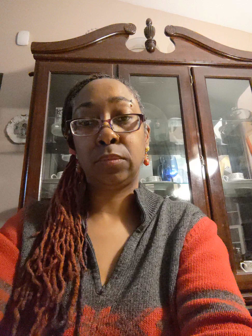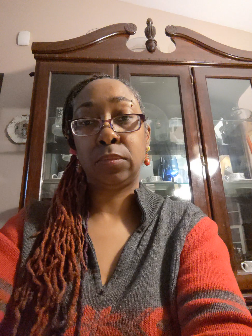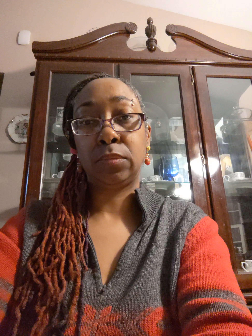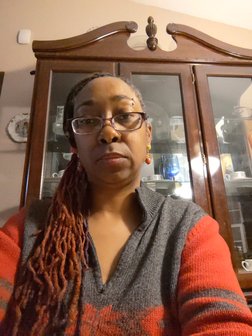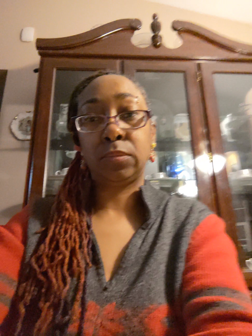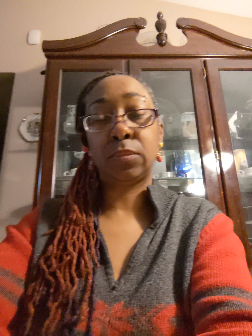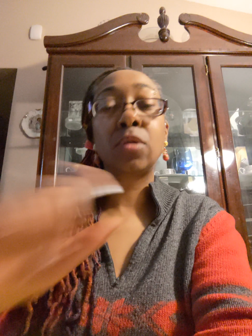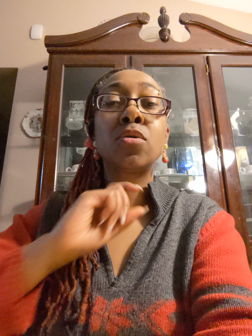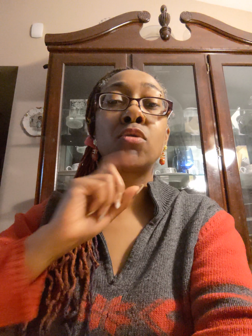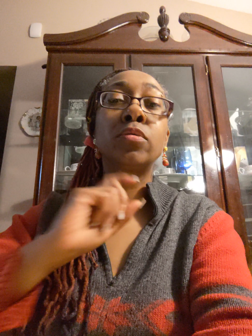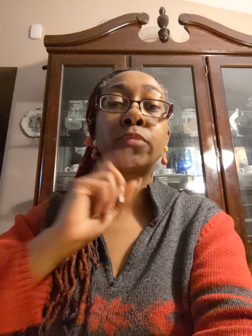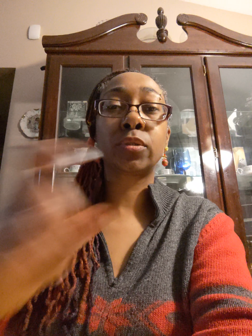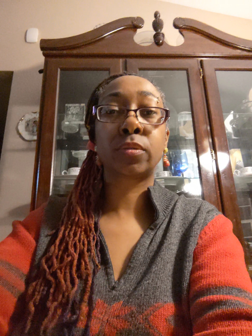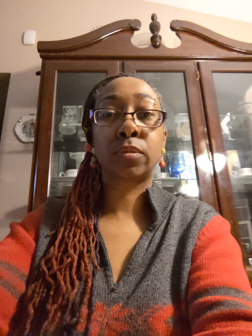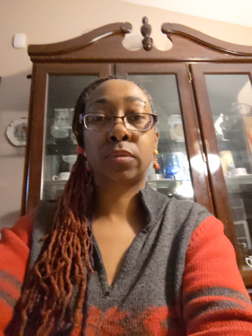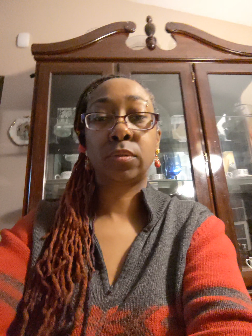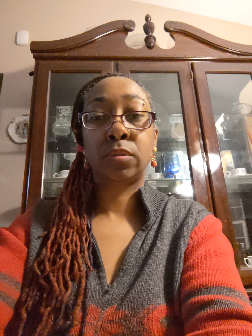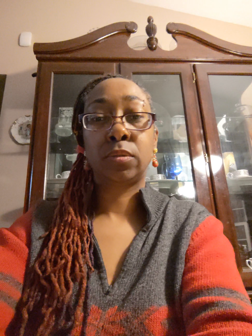garbage